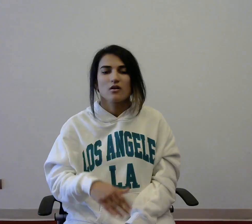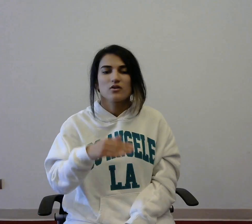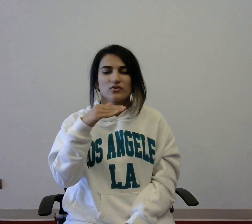J